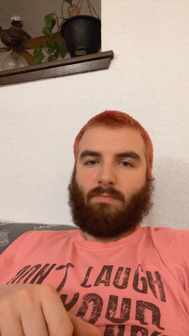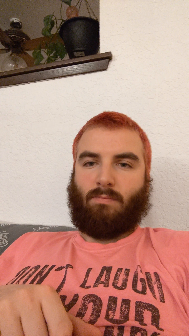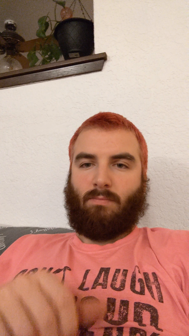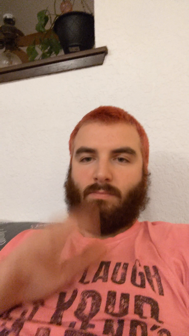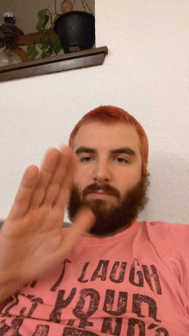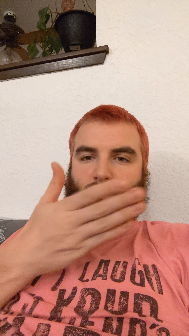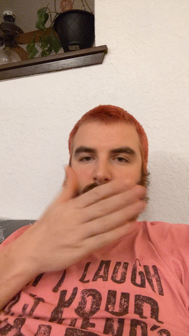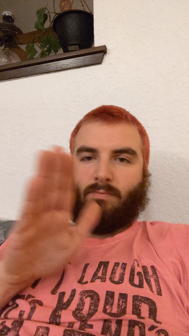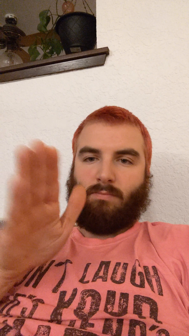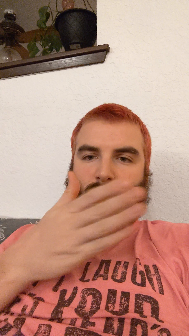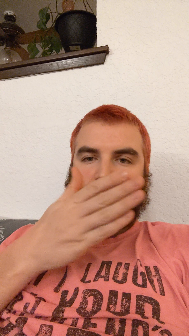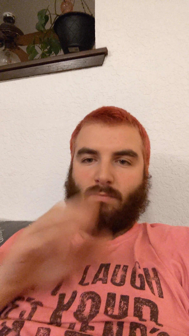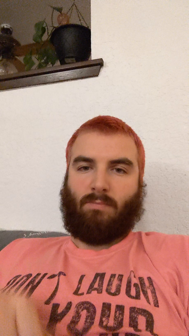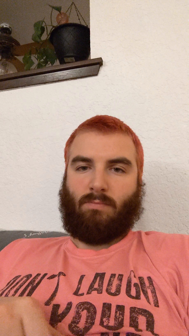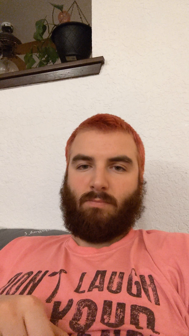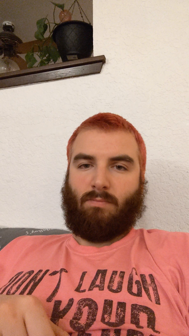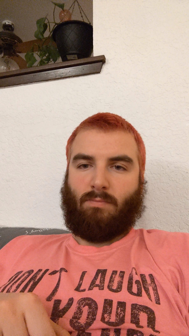share